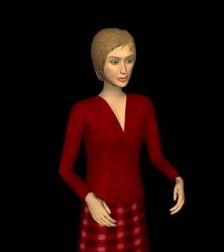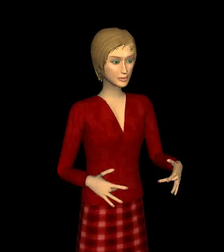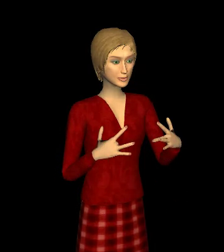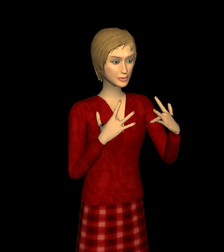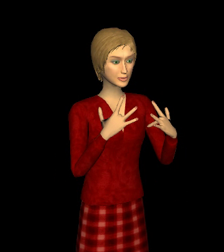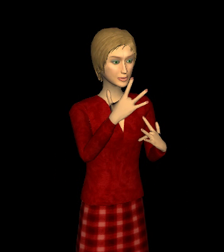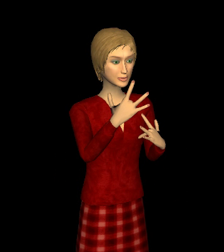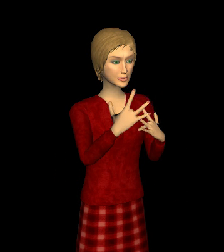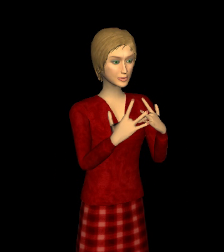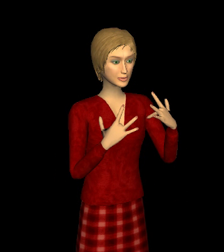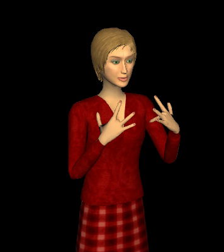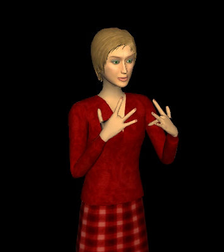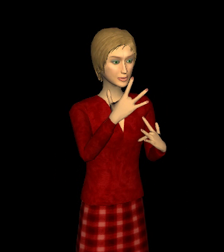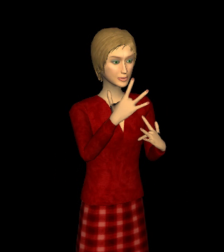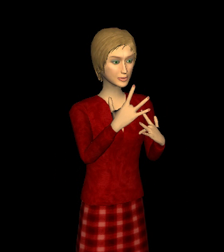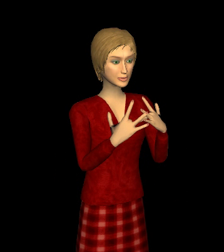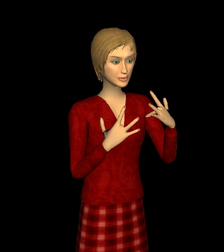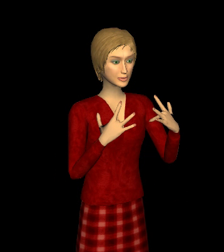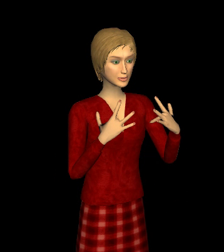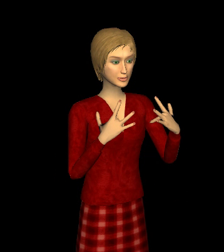مسرح